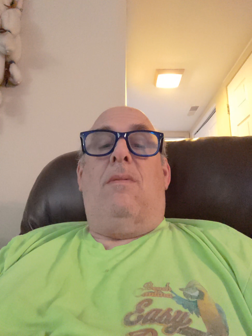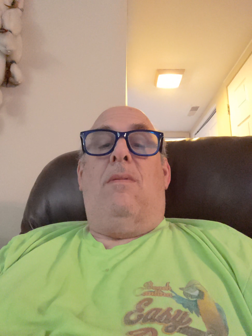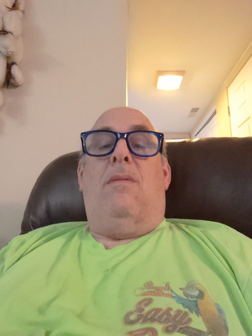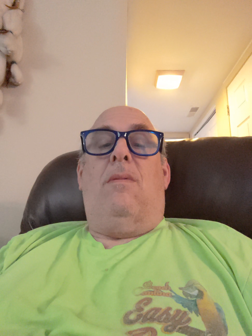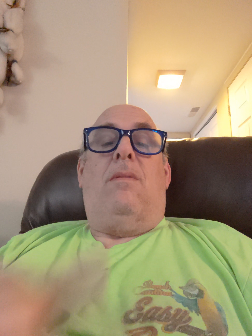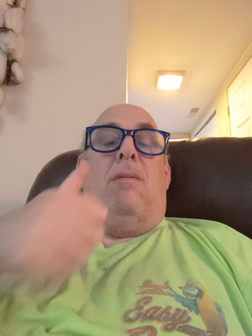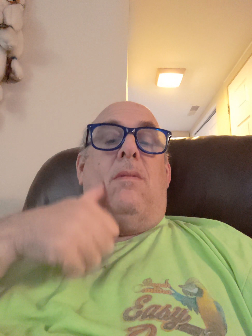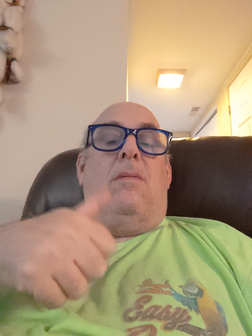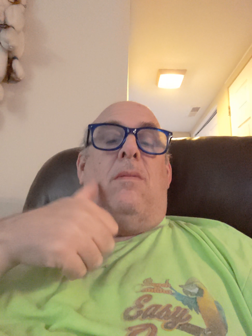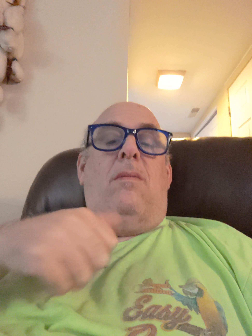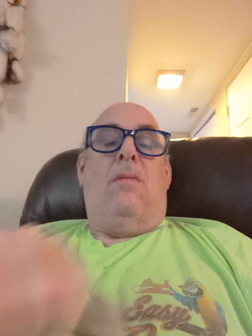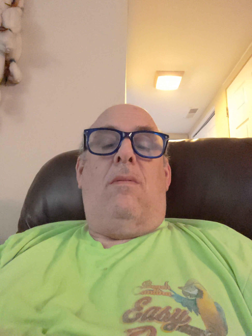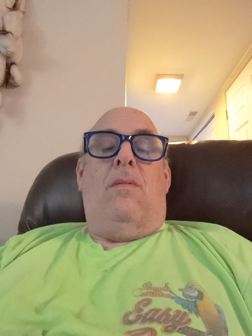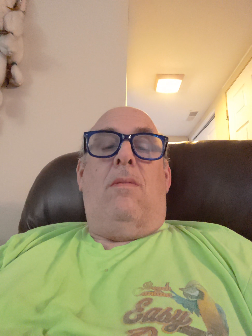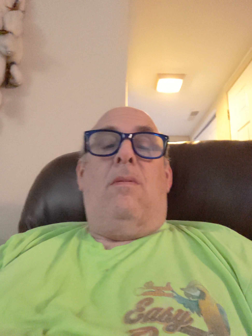girl